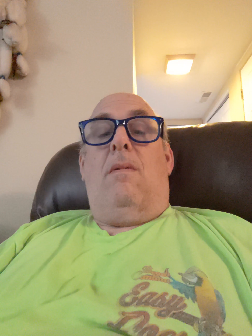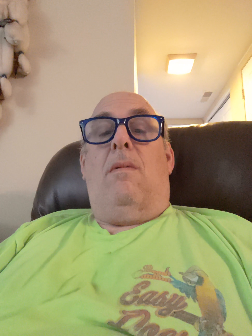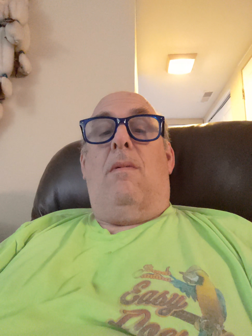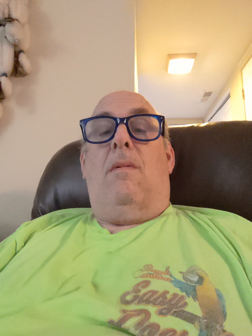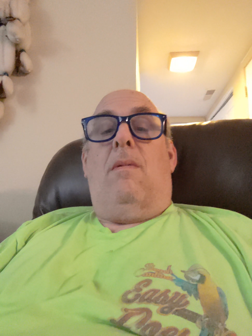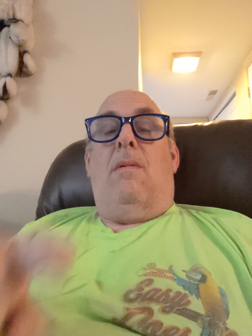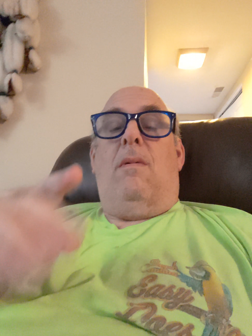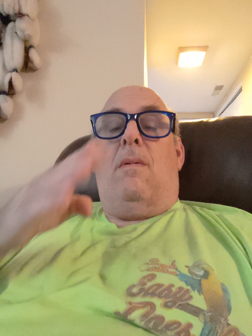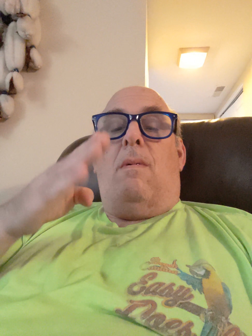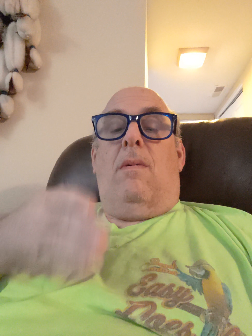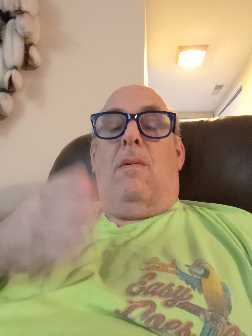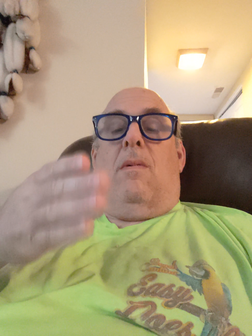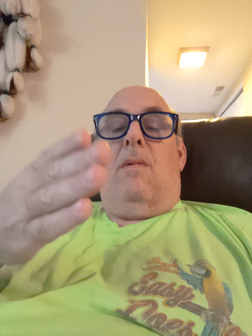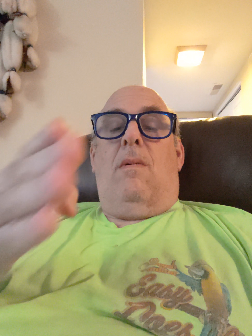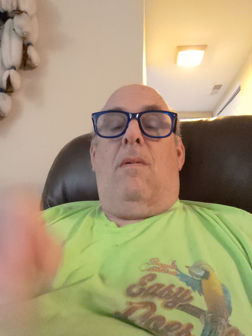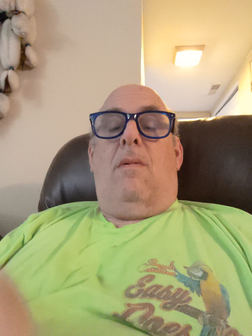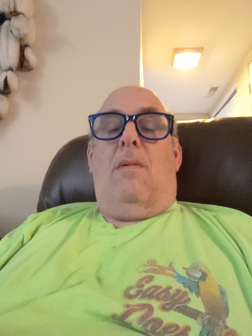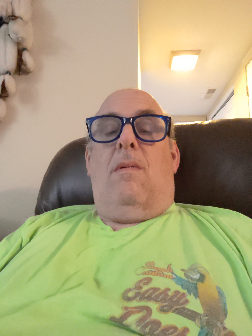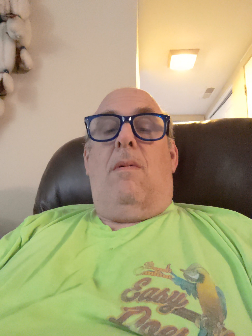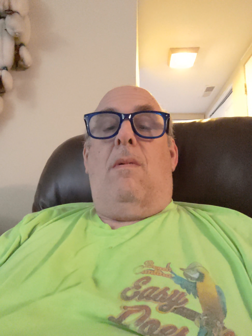boat